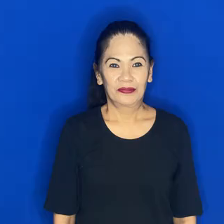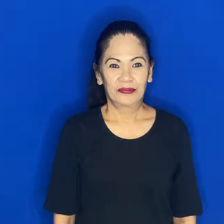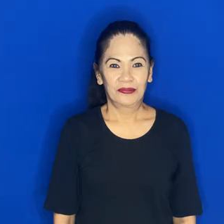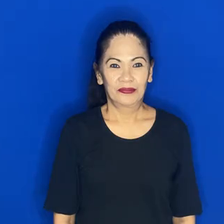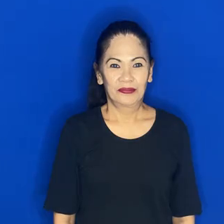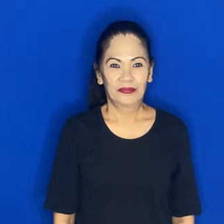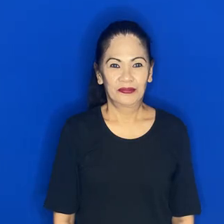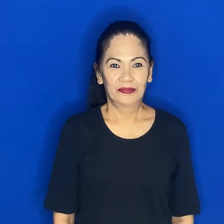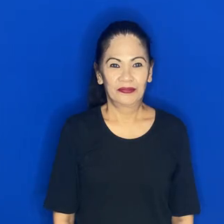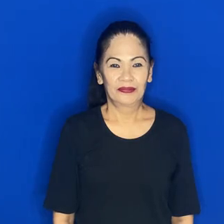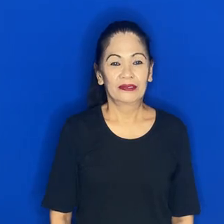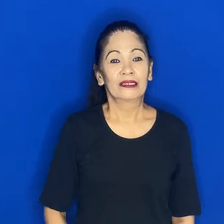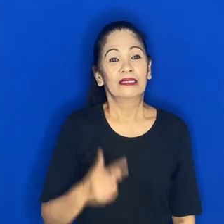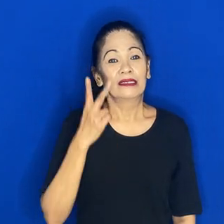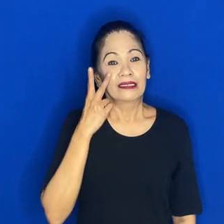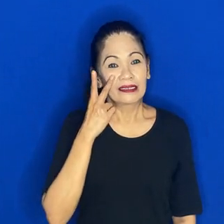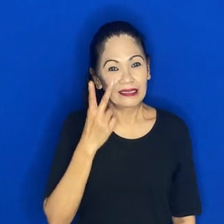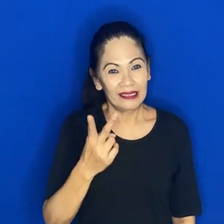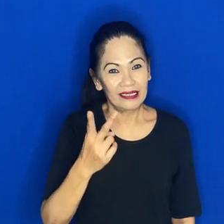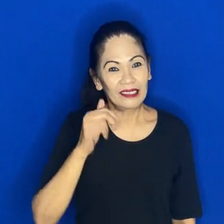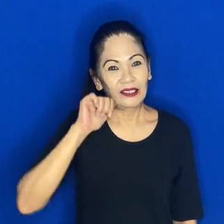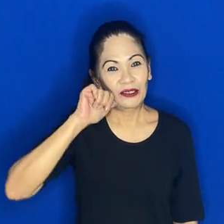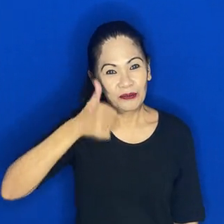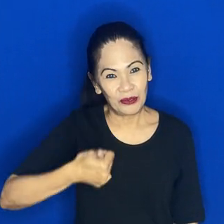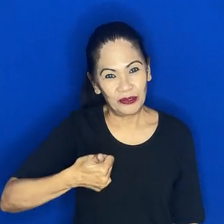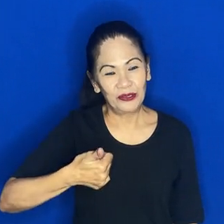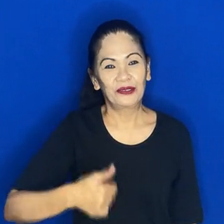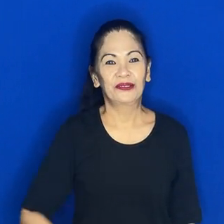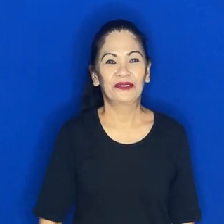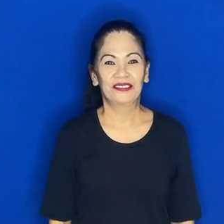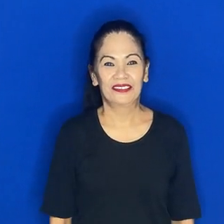see you tomorrow